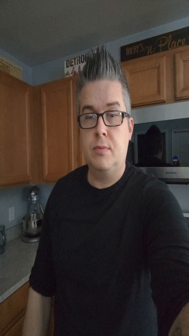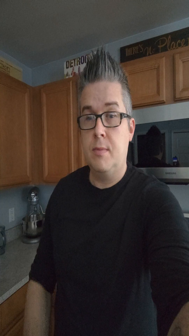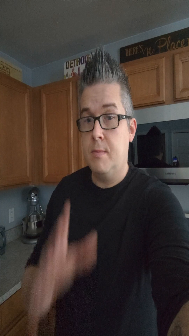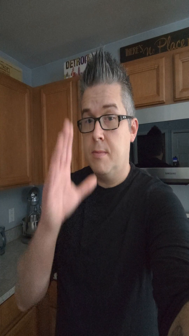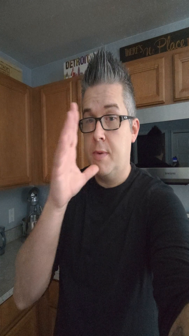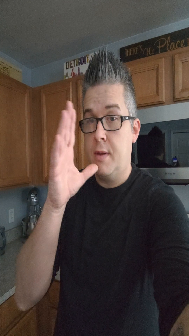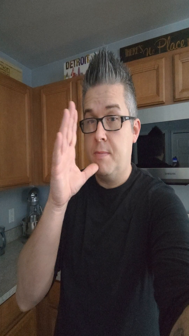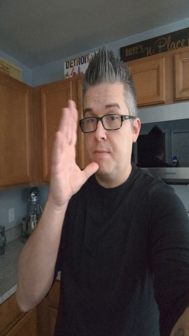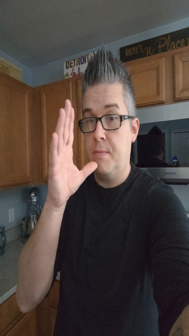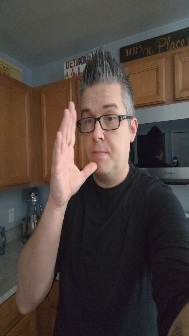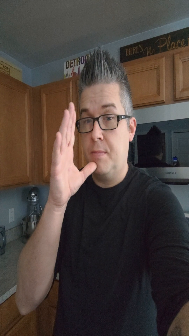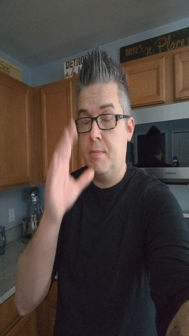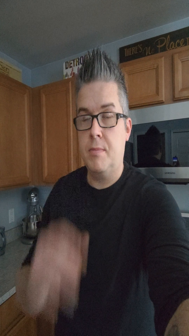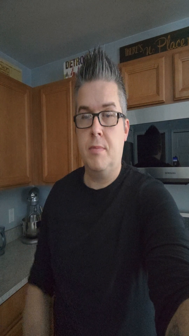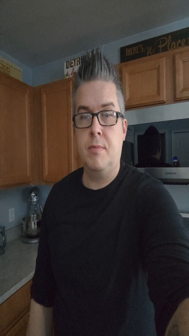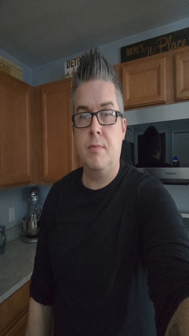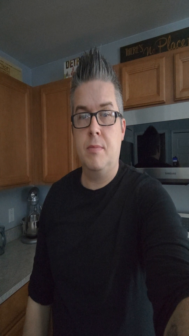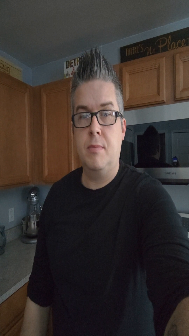mom